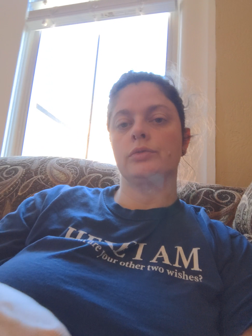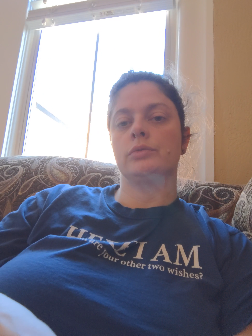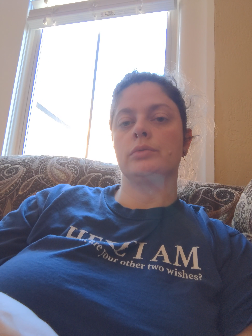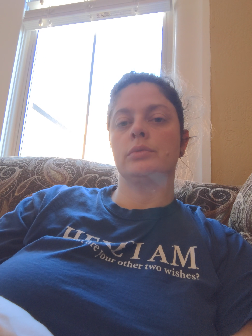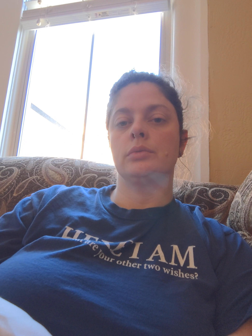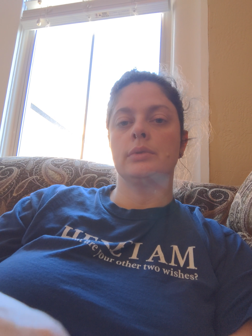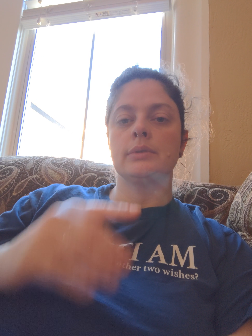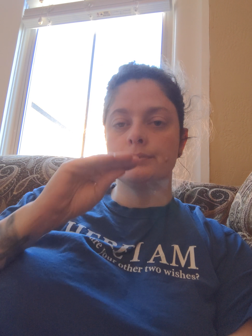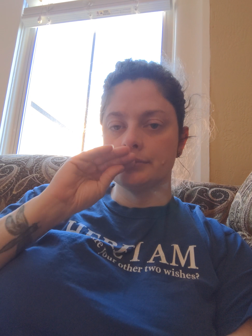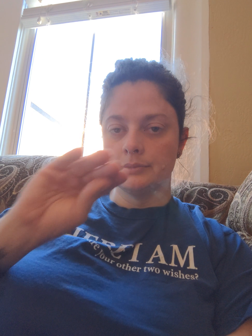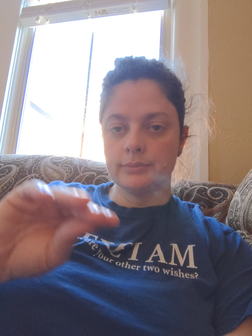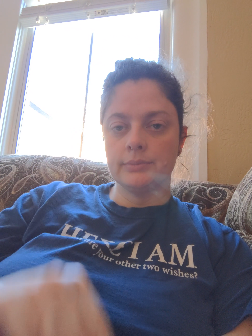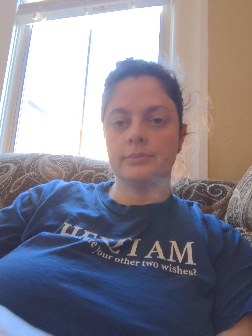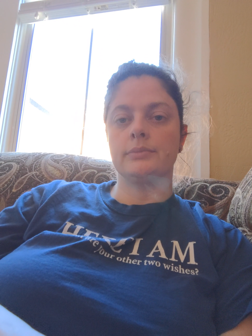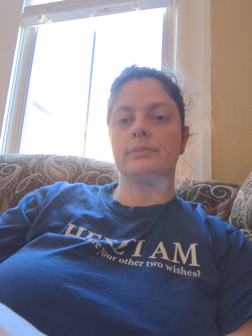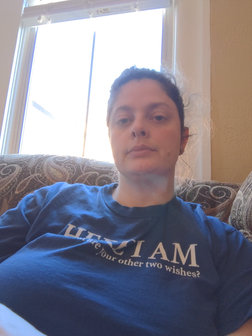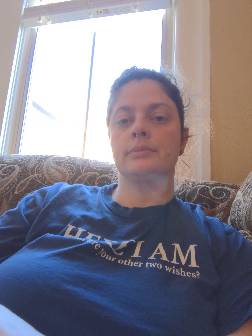kiss